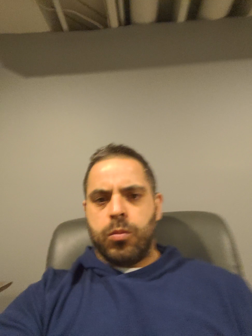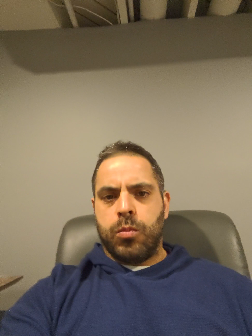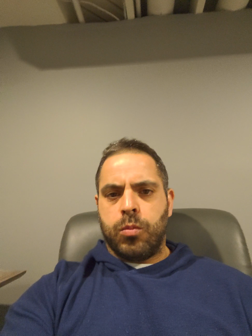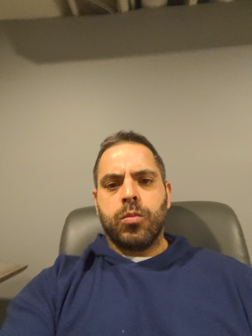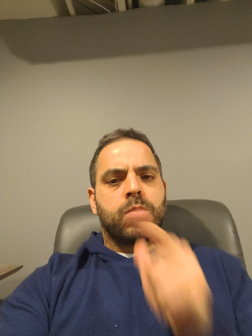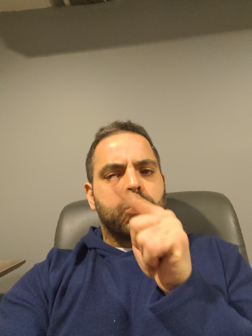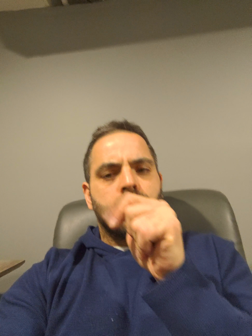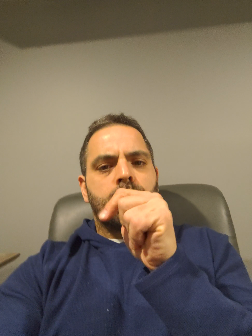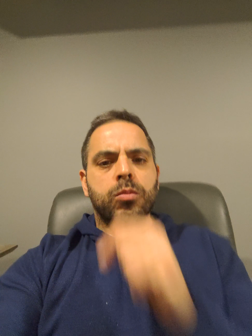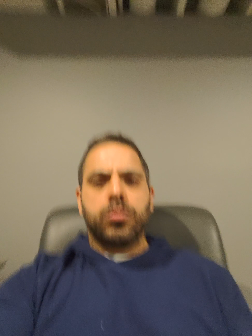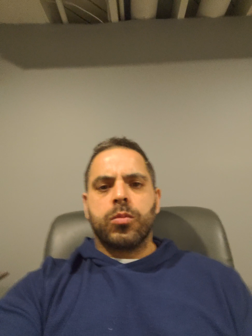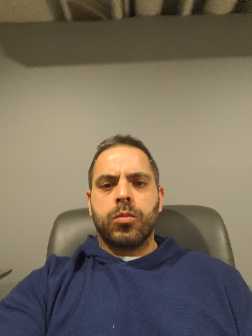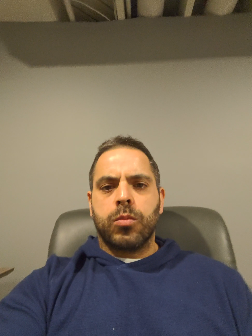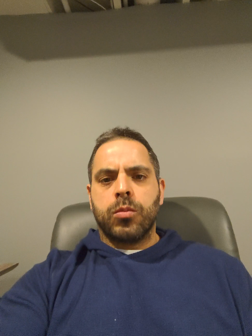who